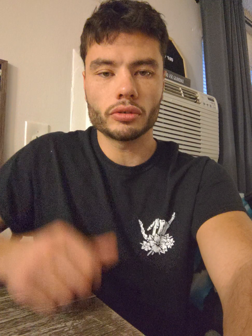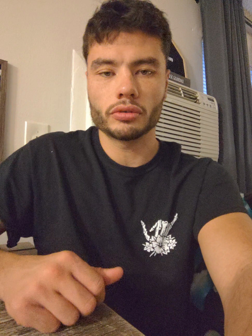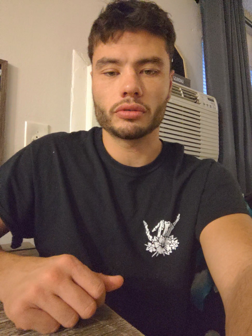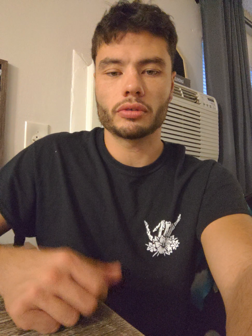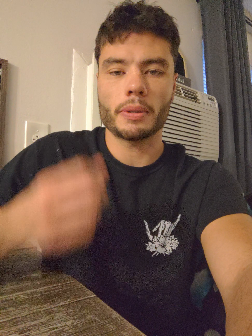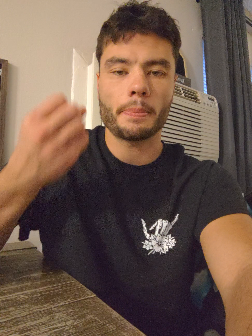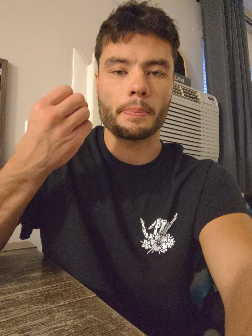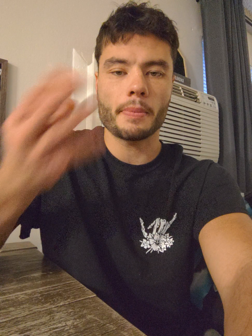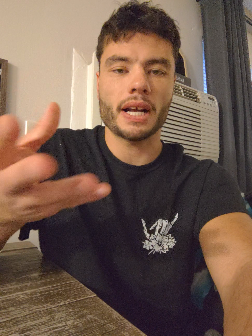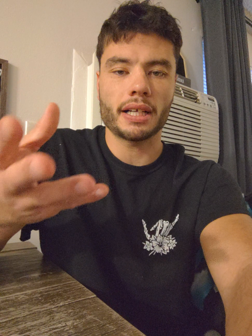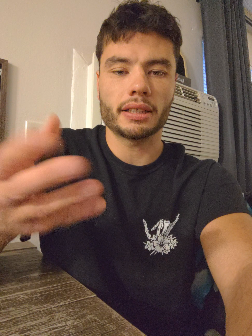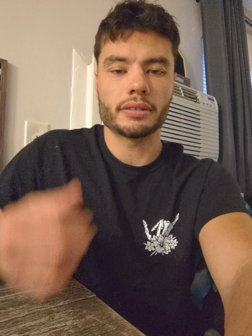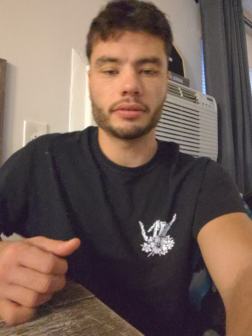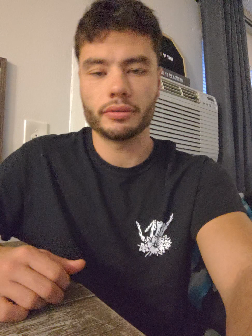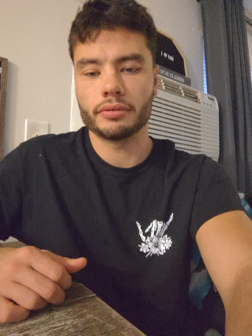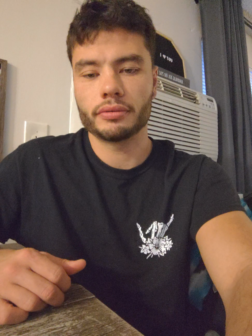many